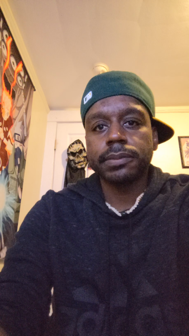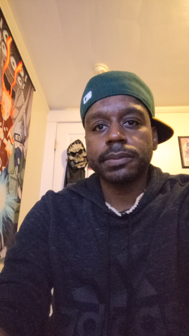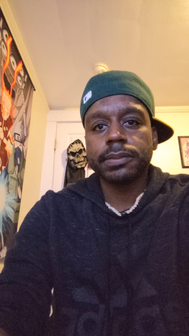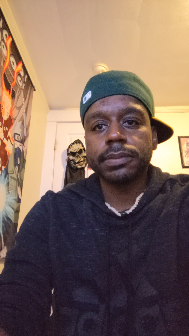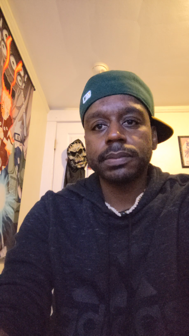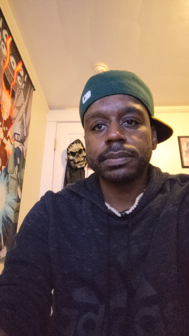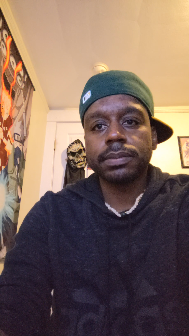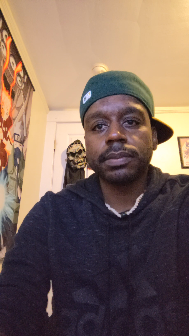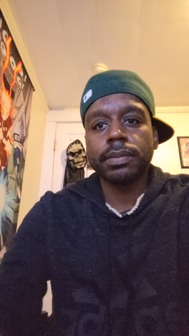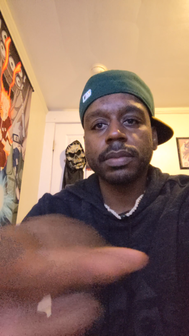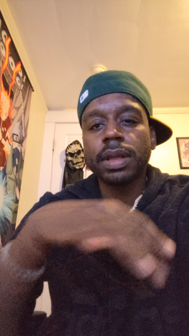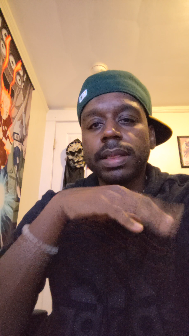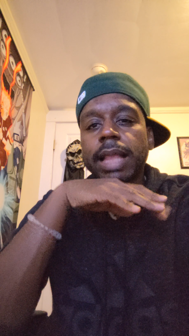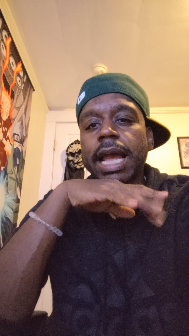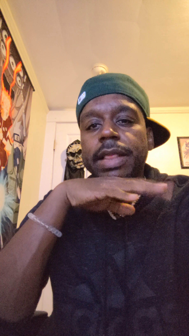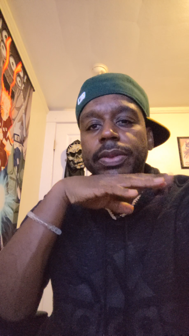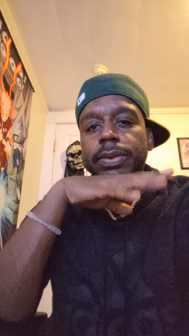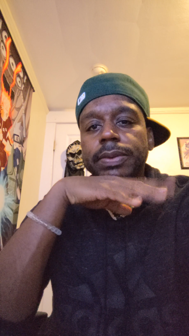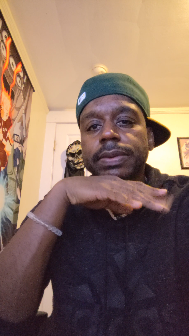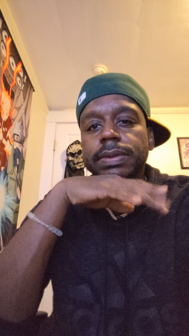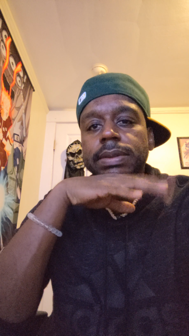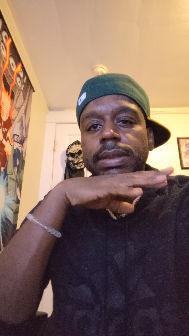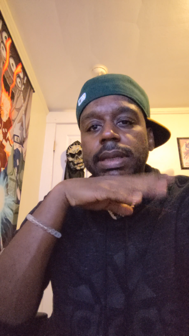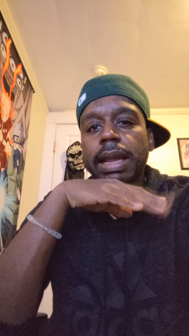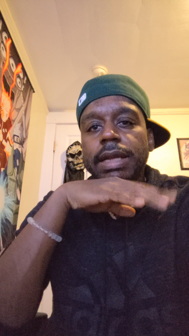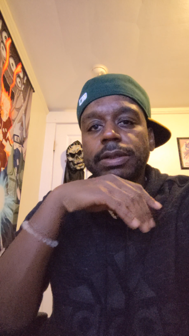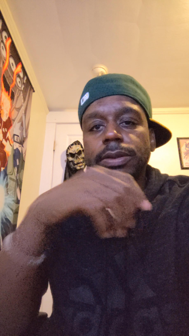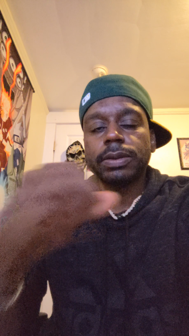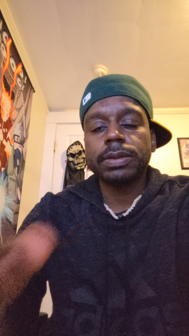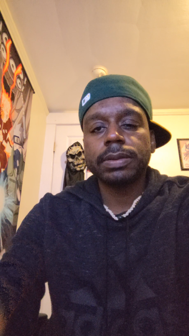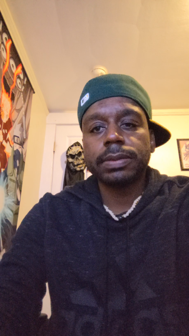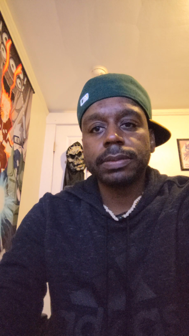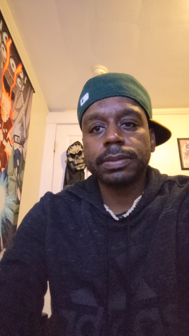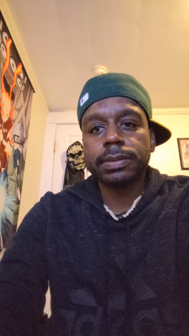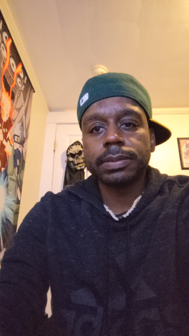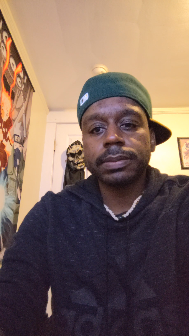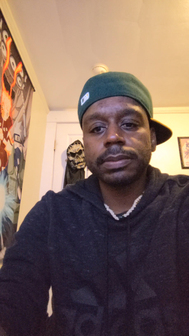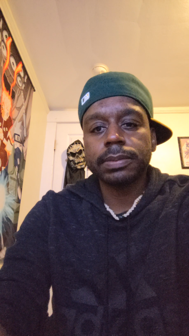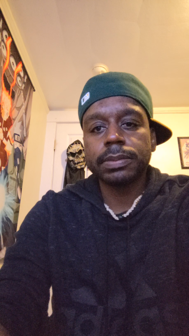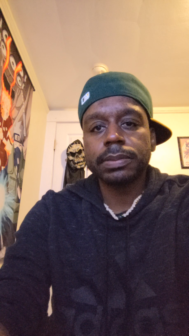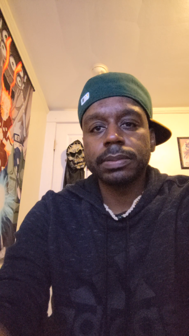naughty